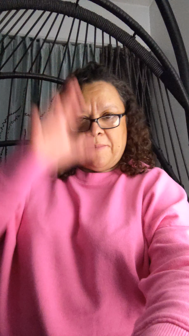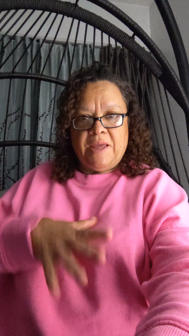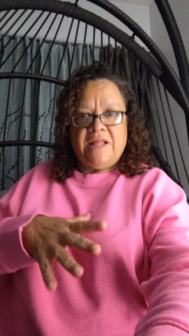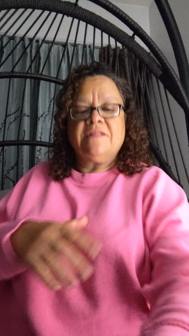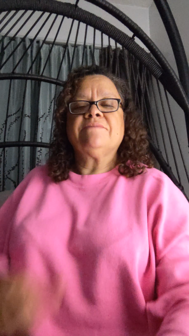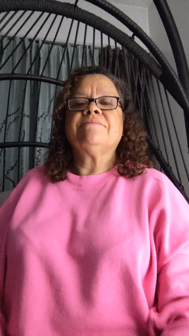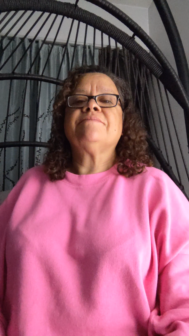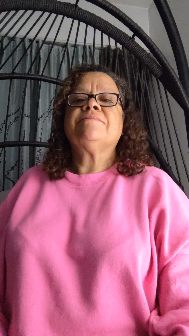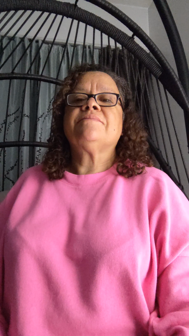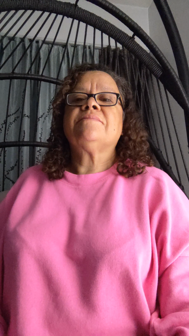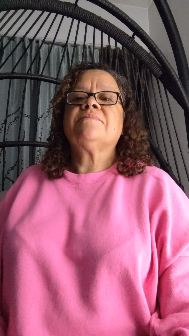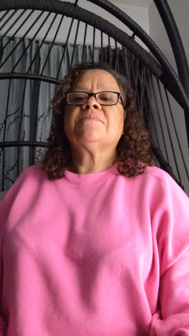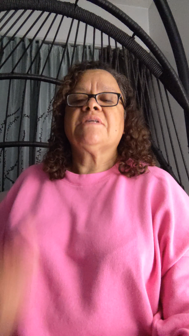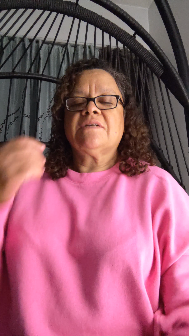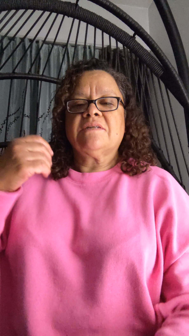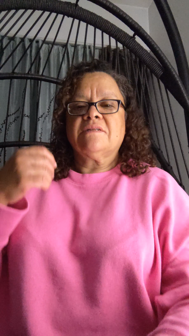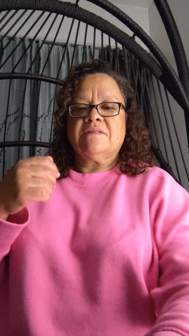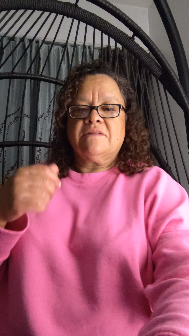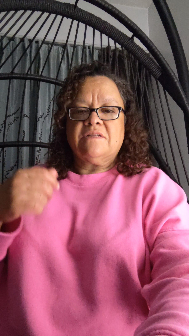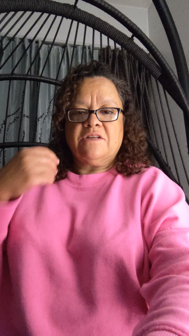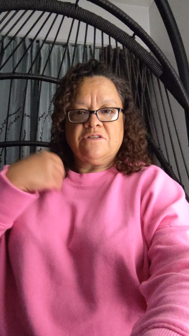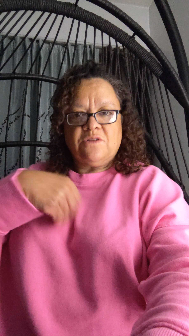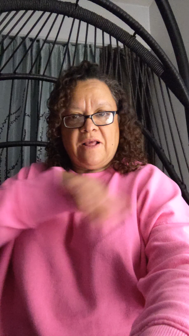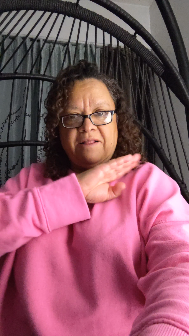scarf